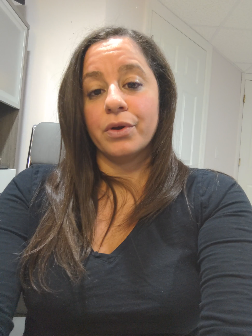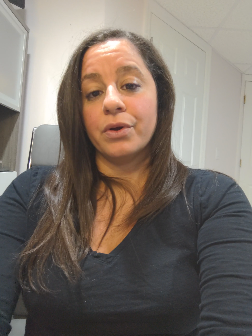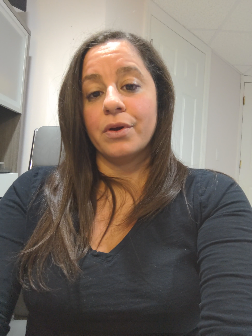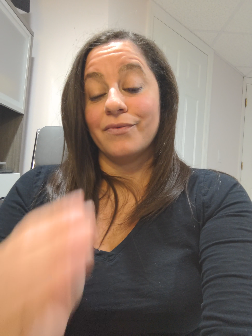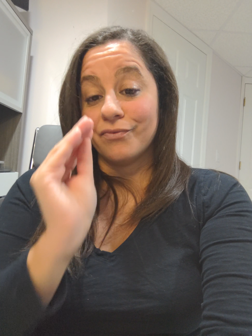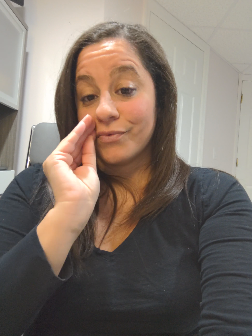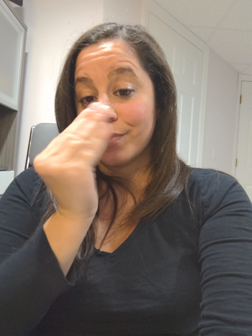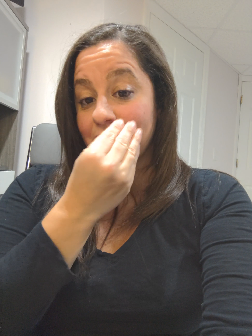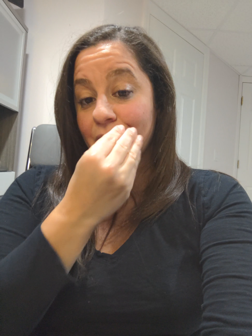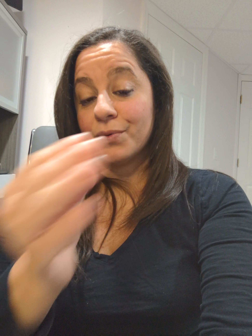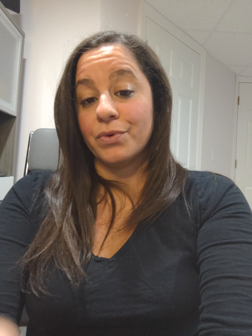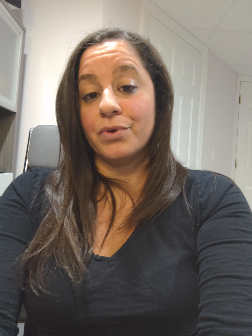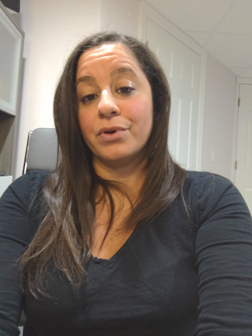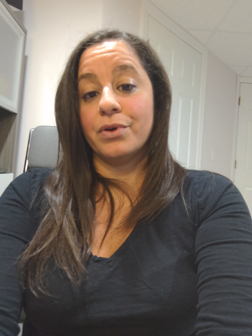flower